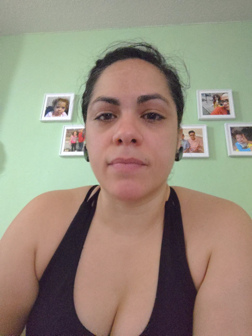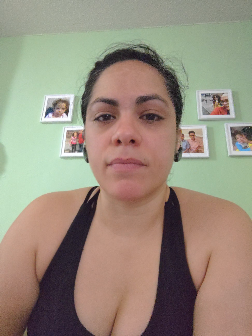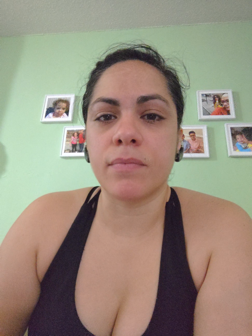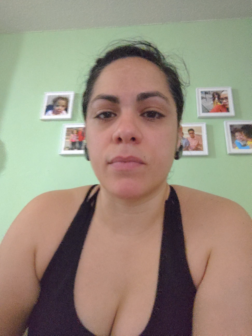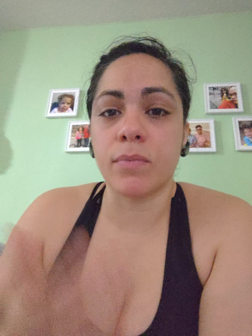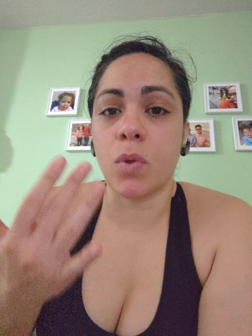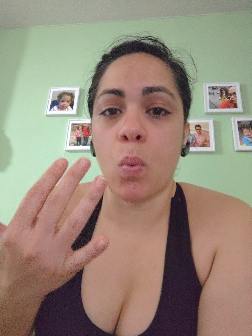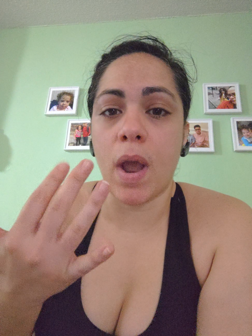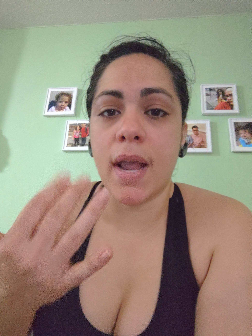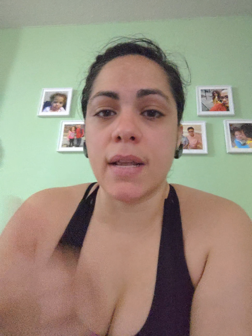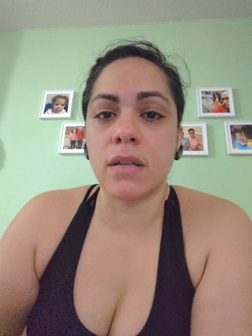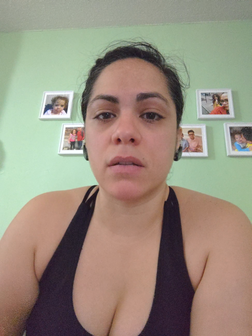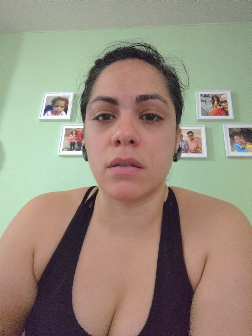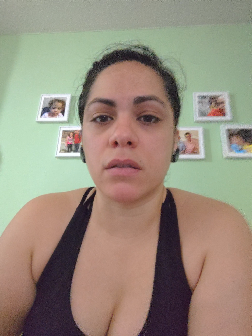wait